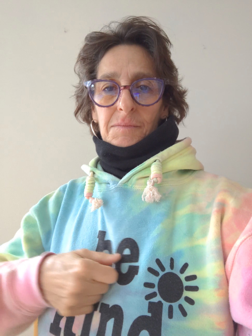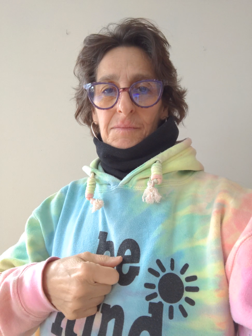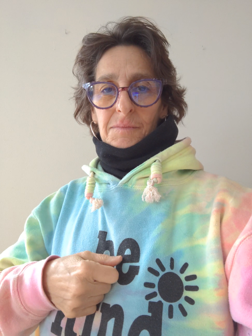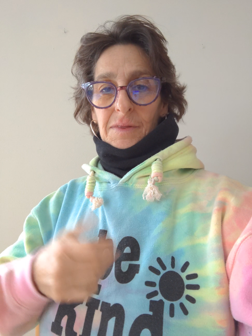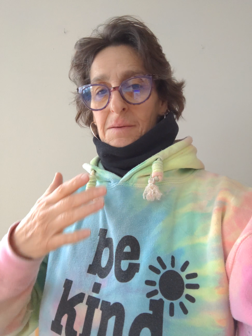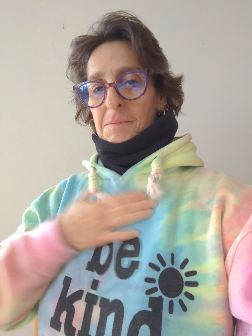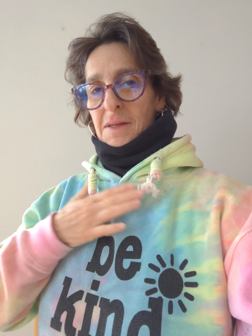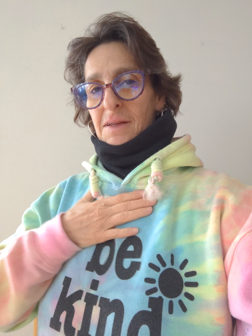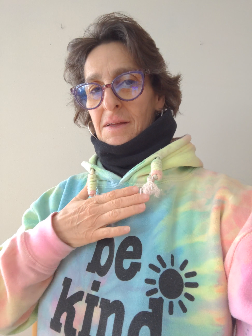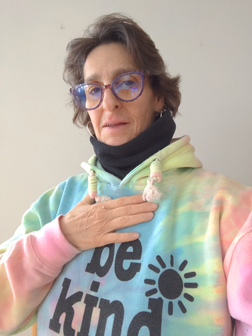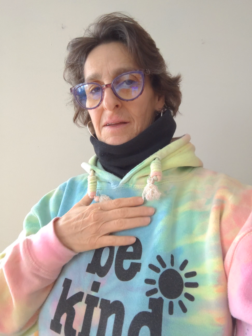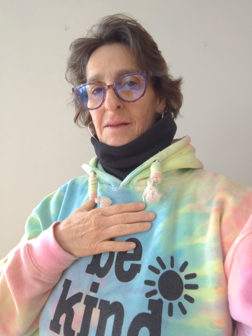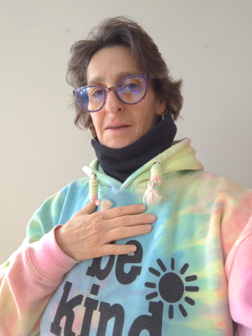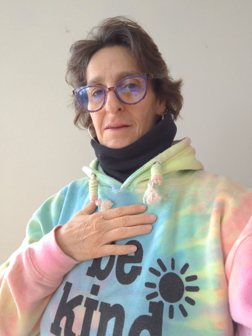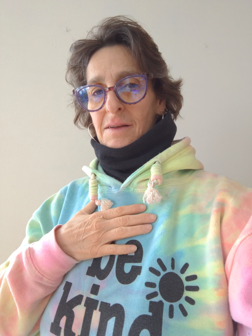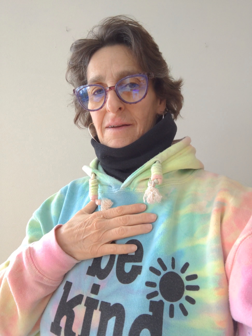my